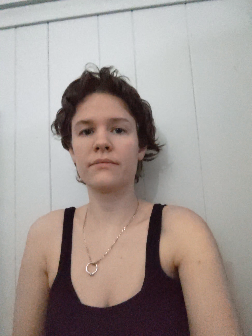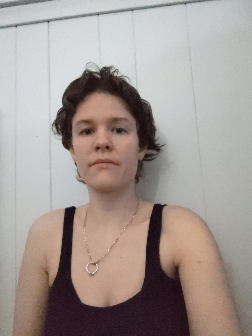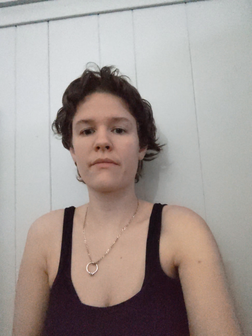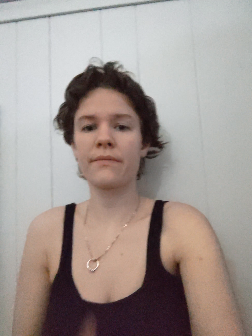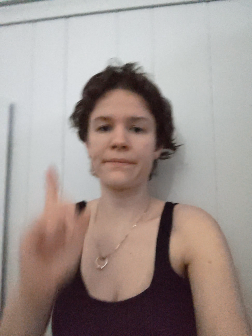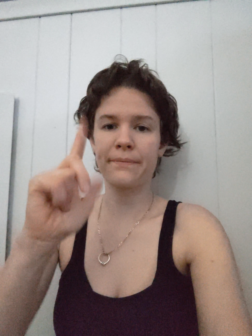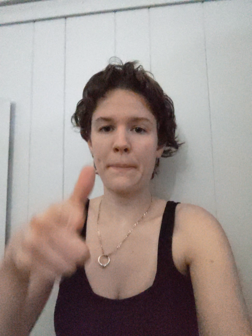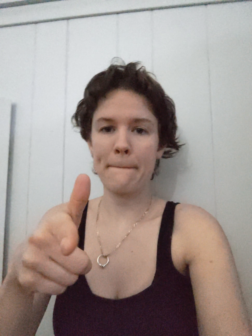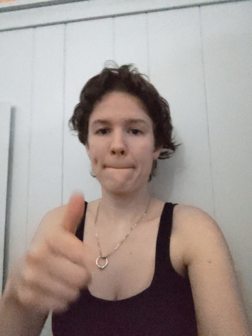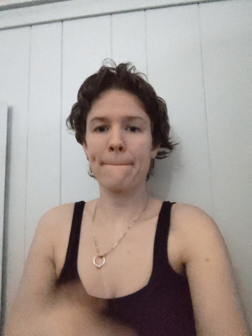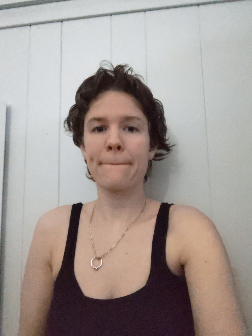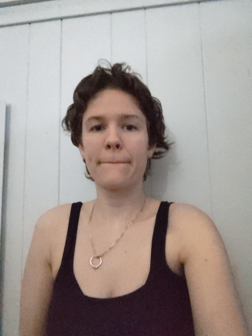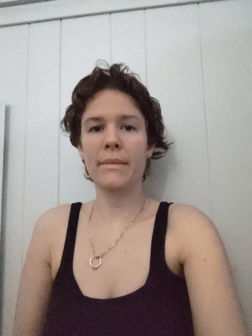later